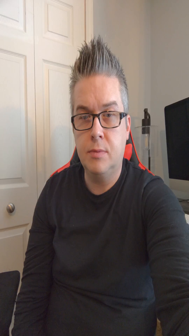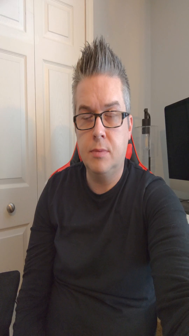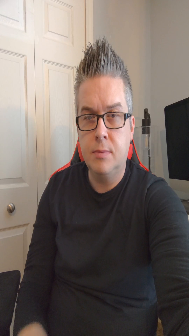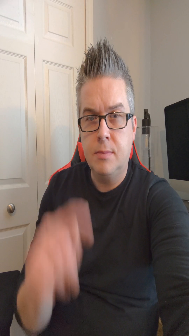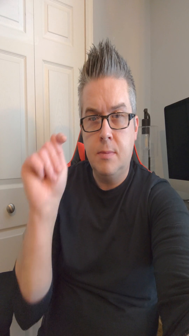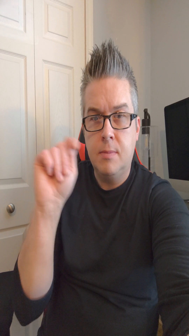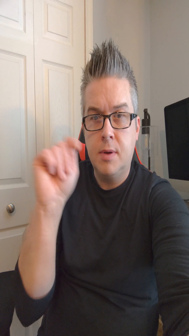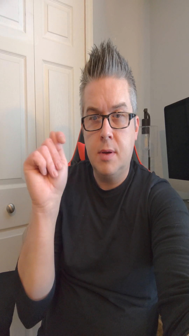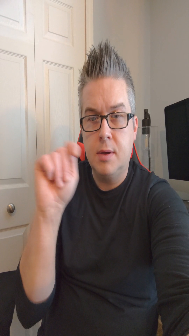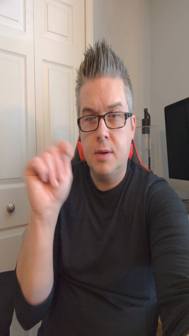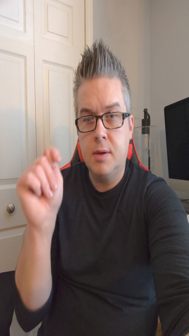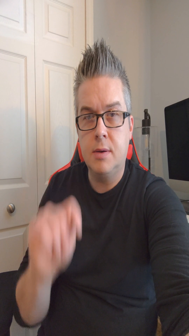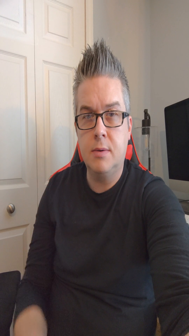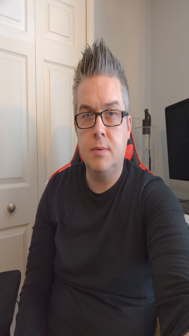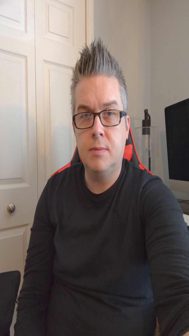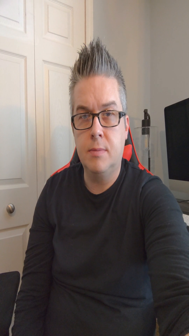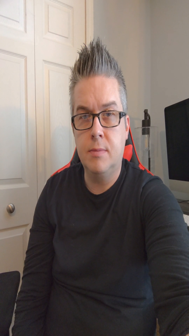potty